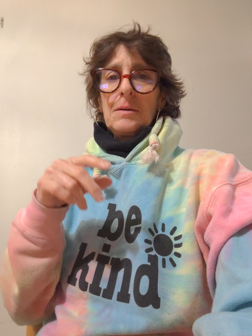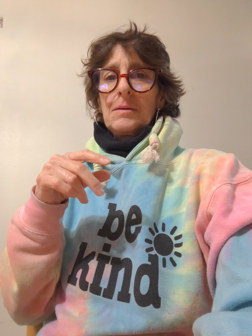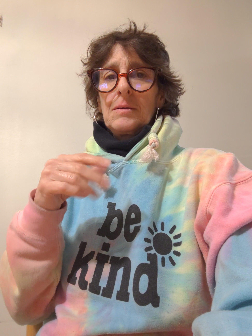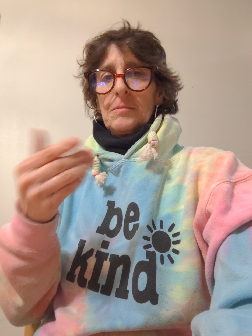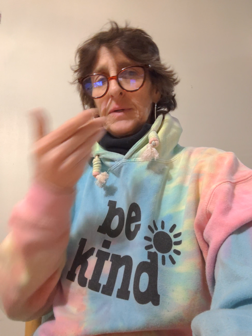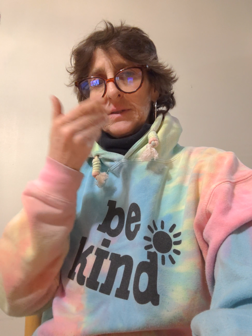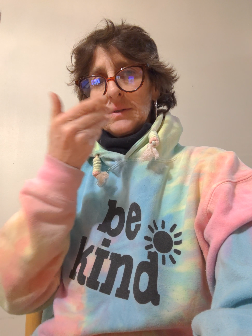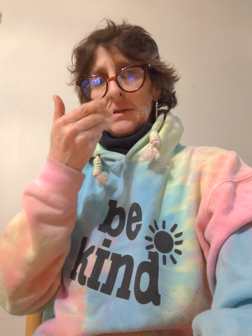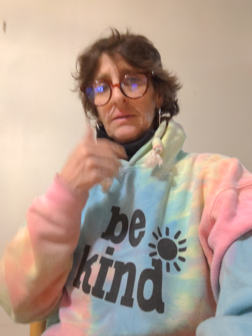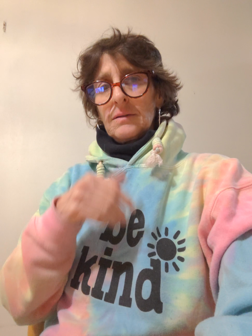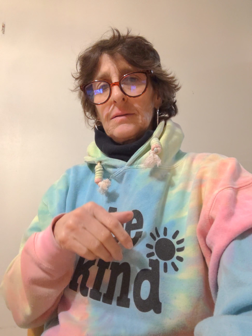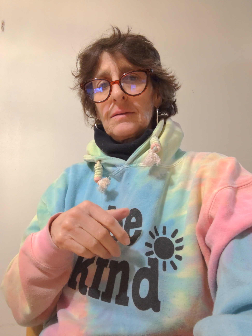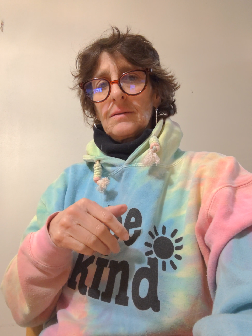pizza